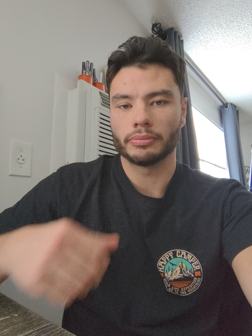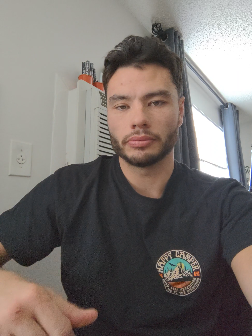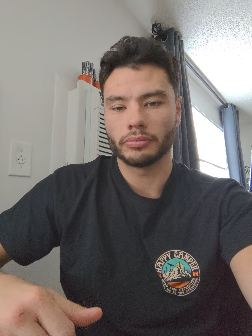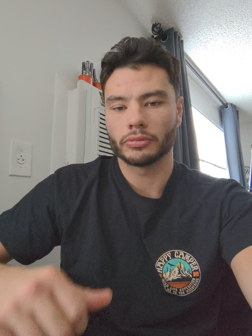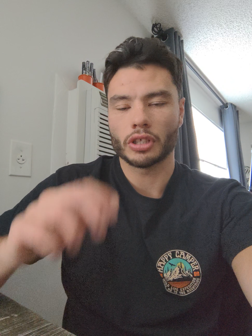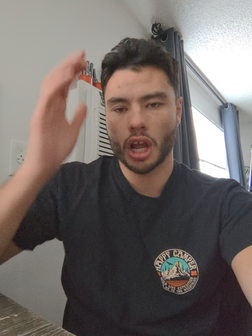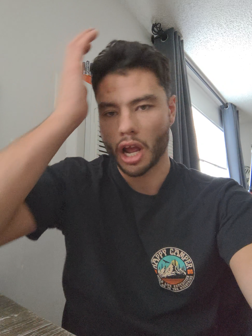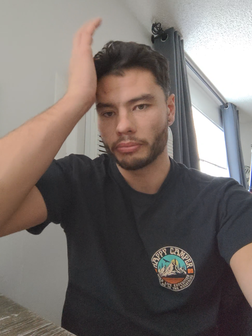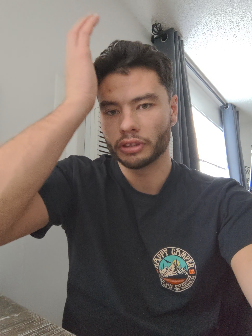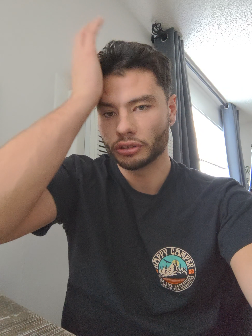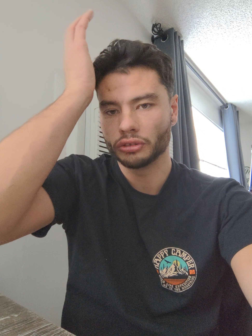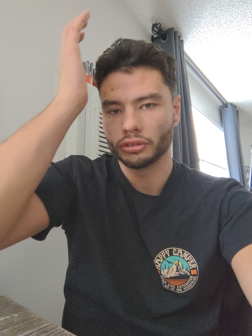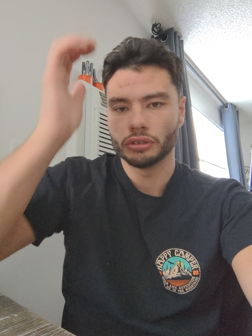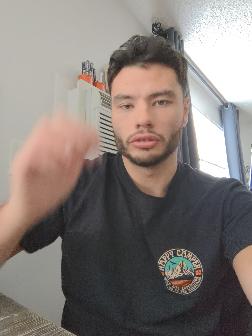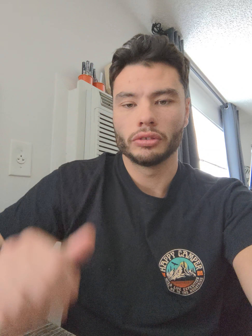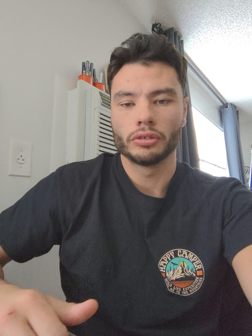garbage